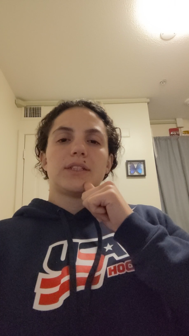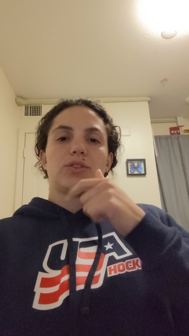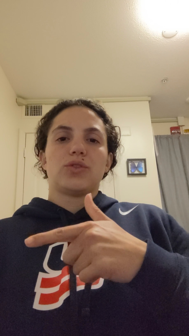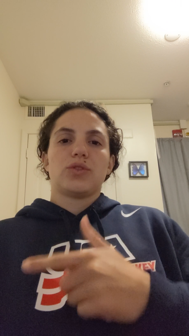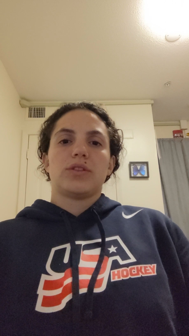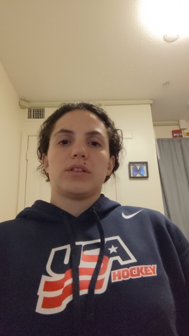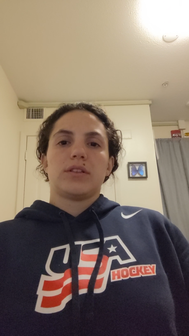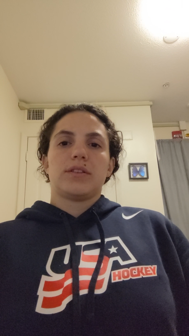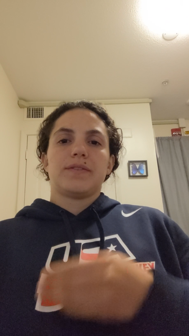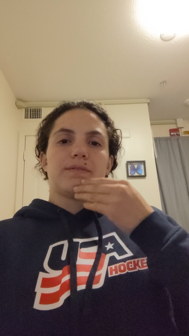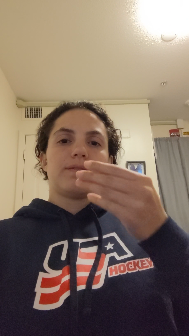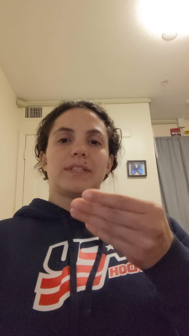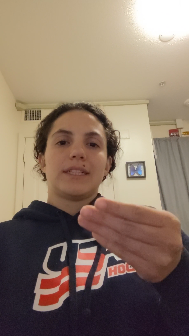feed